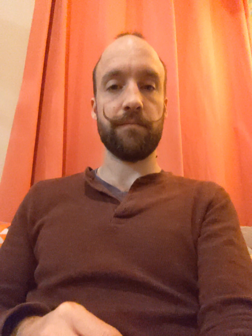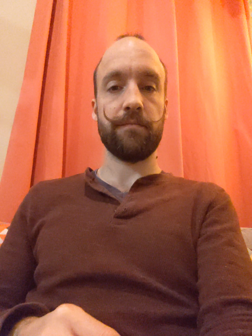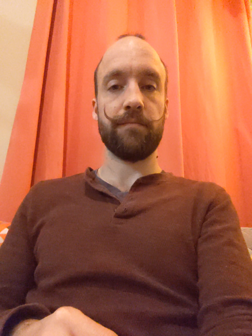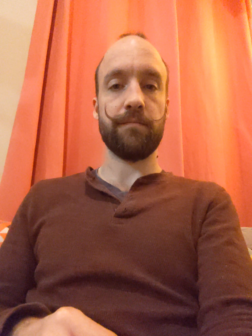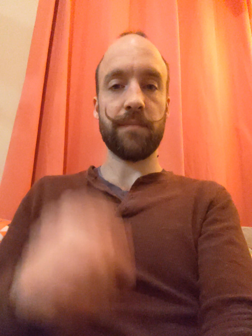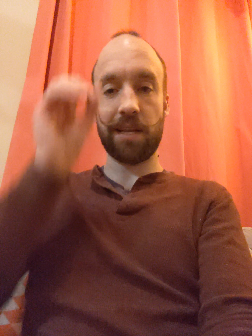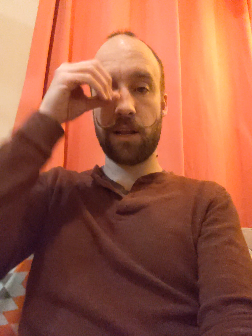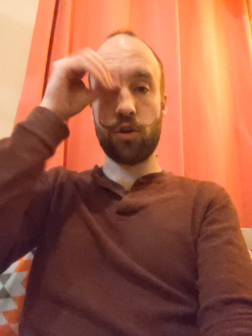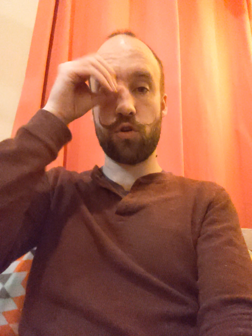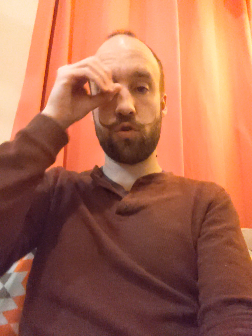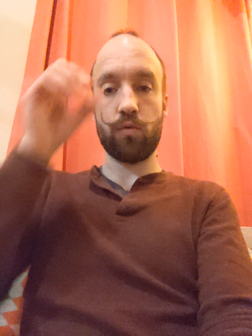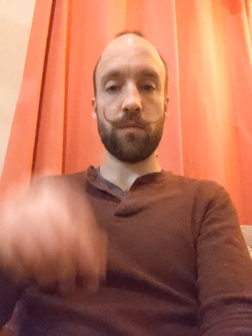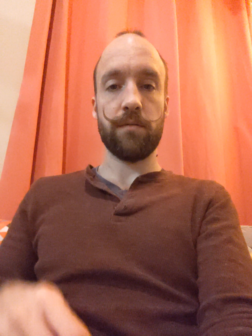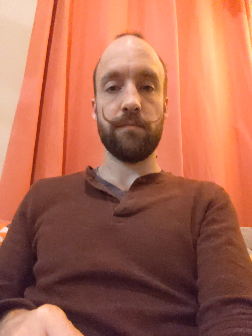owl